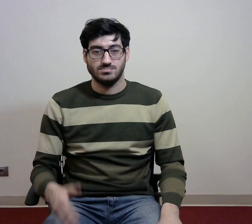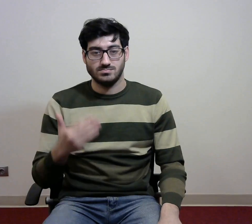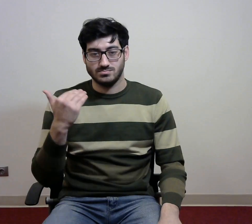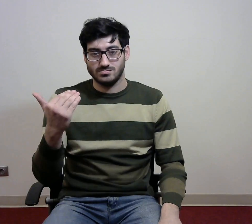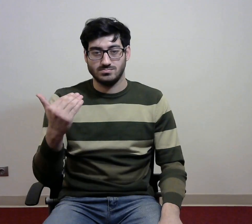siz